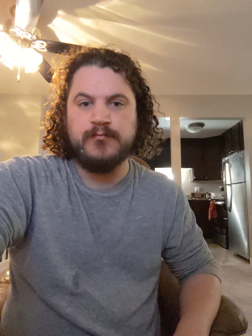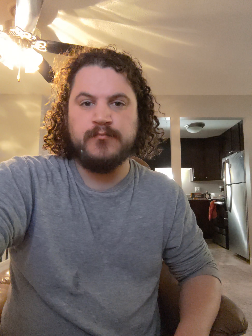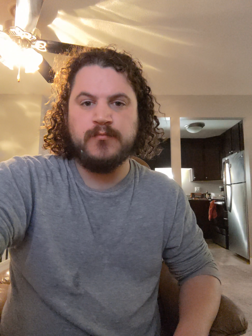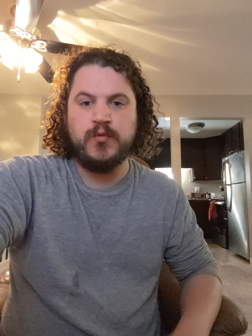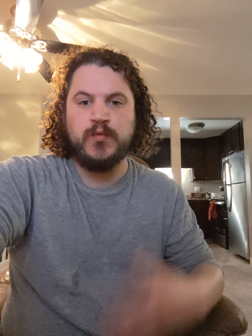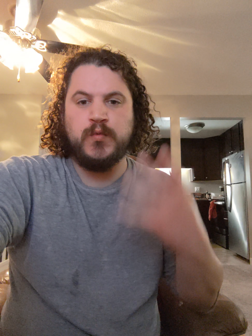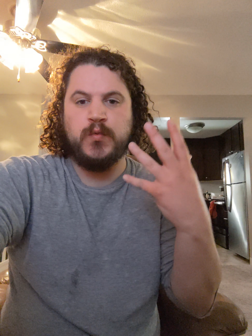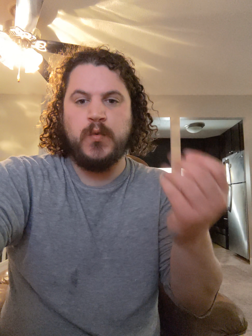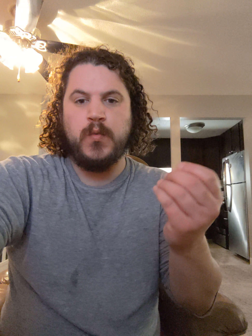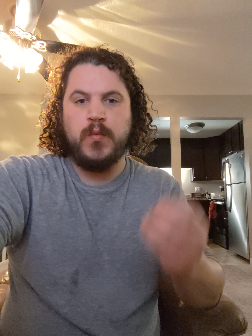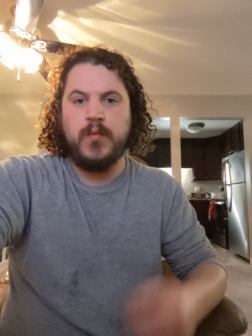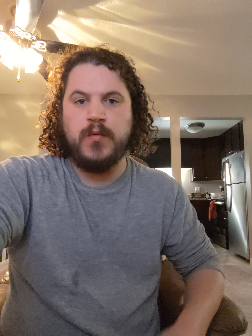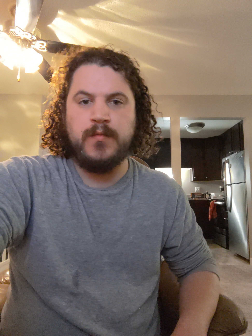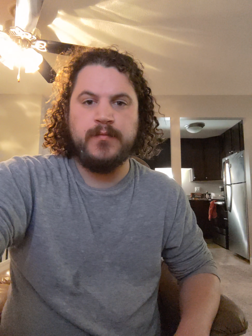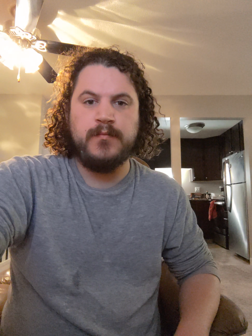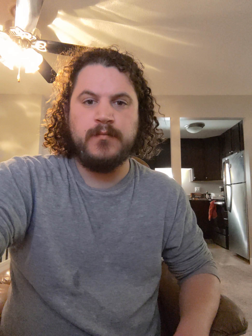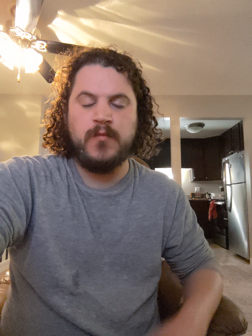go